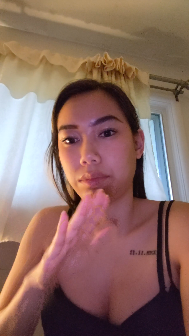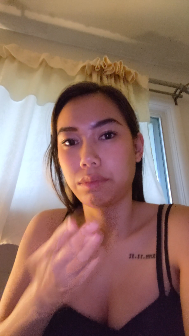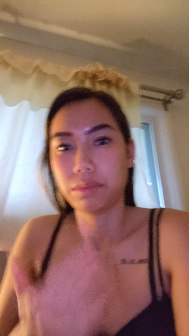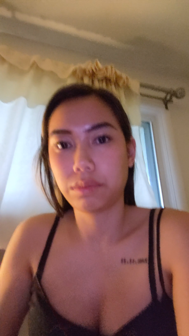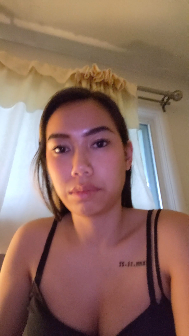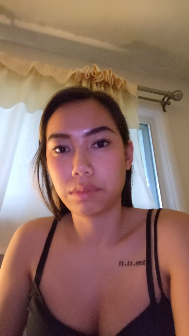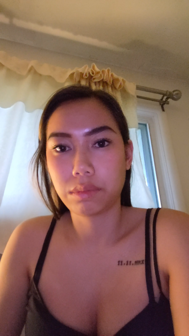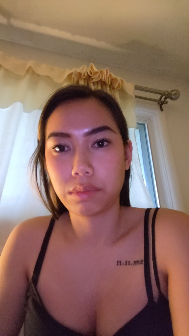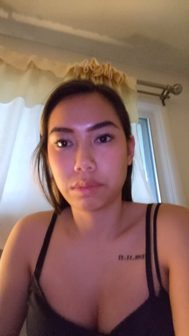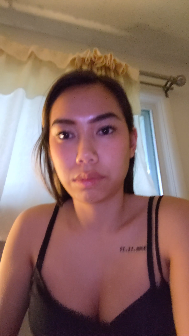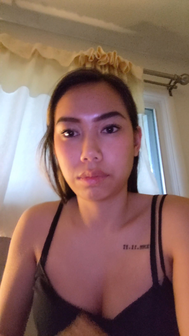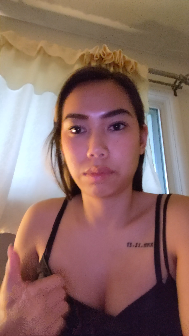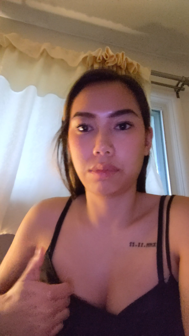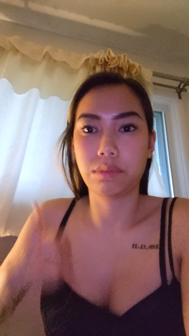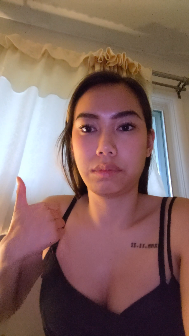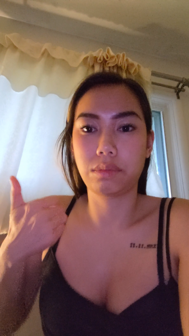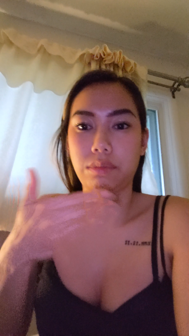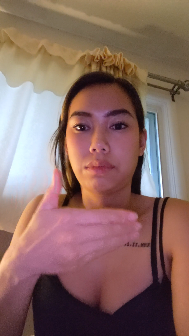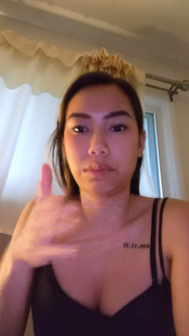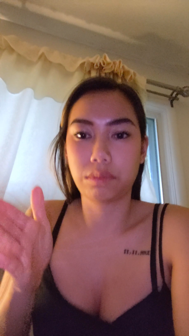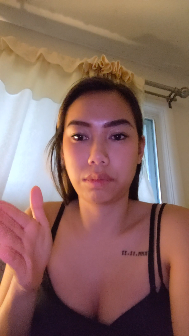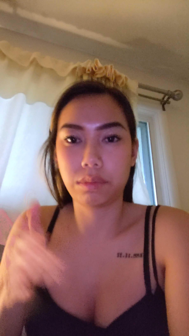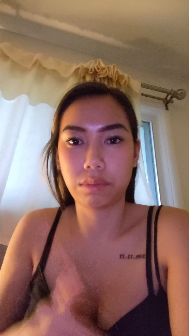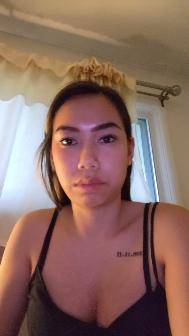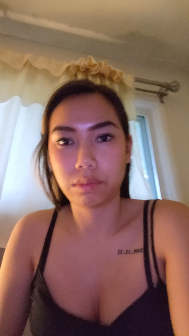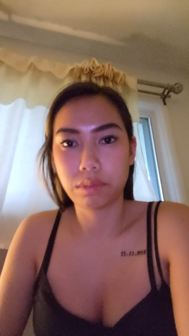living room